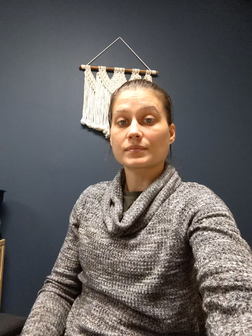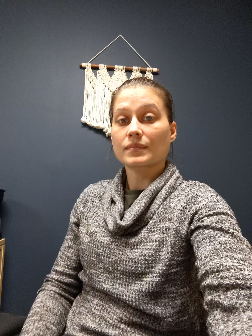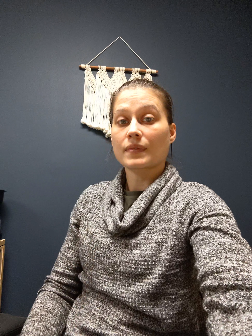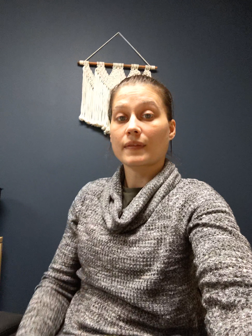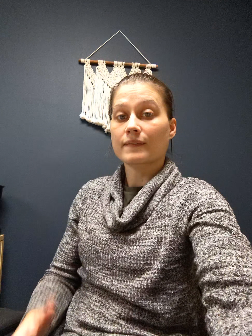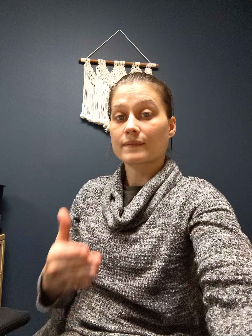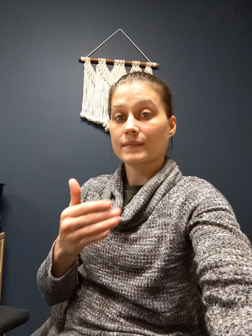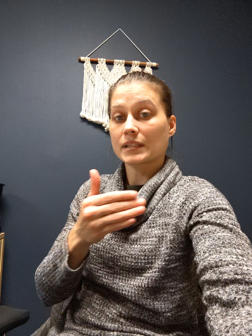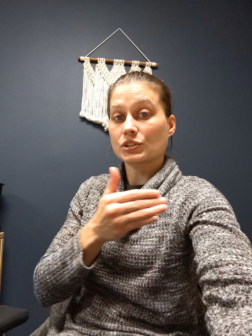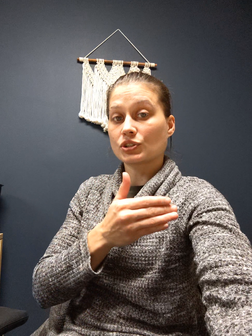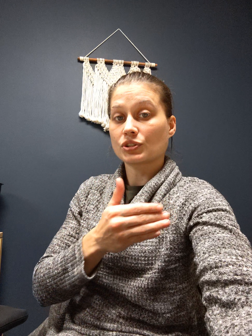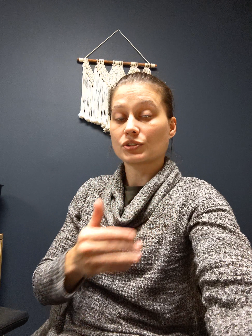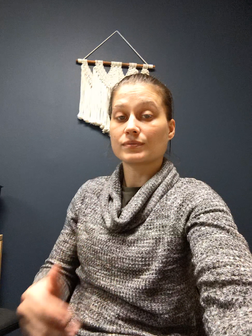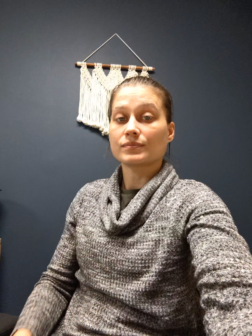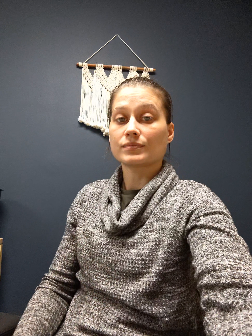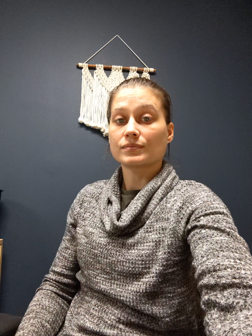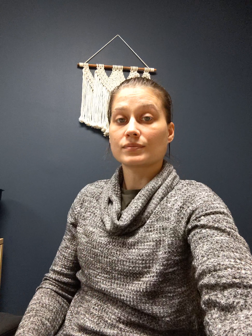fish